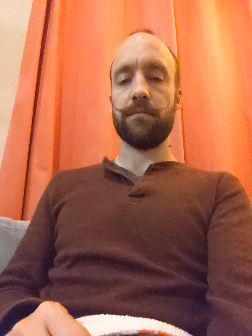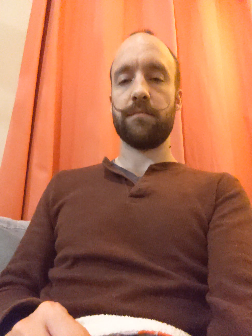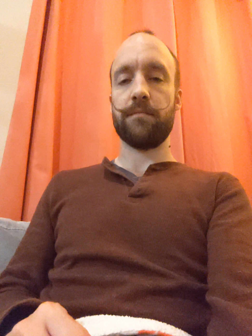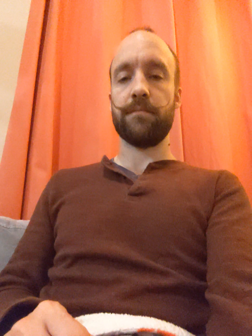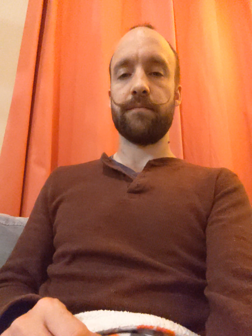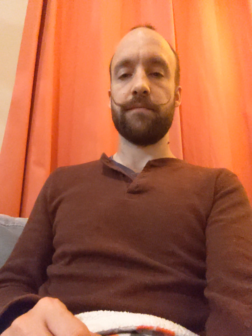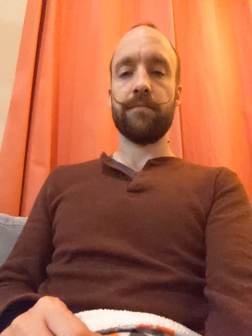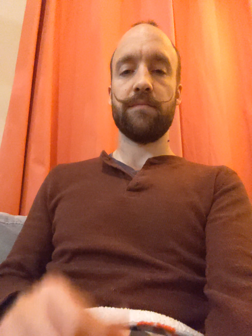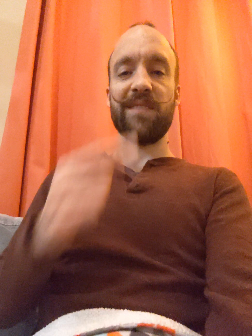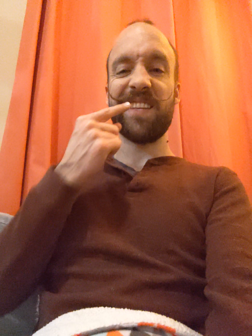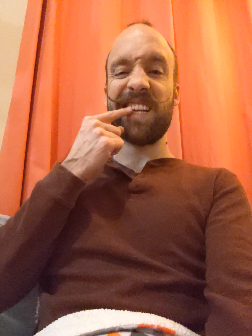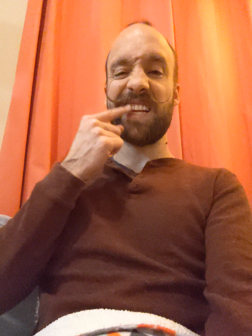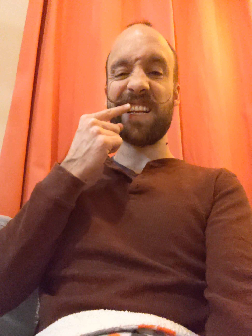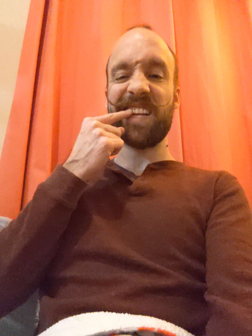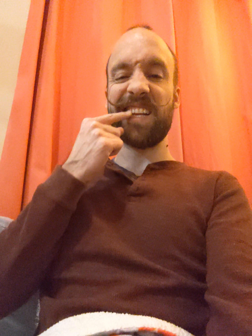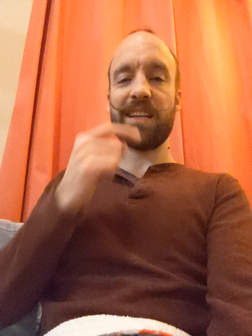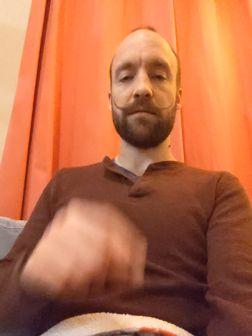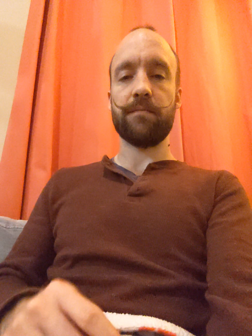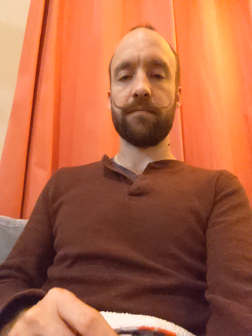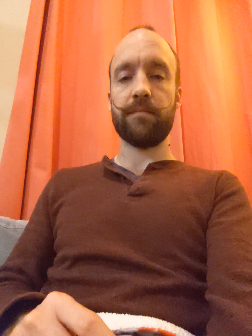tooth